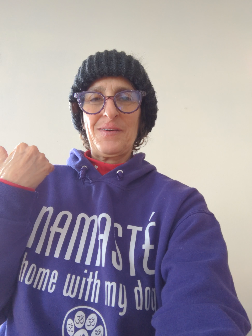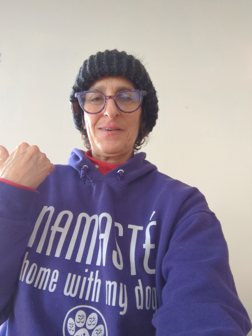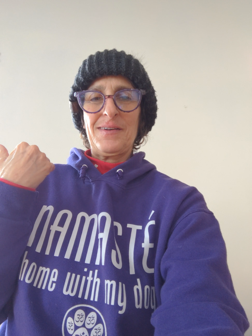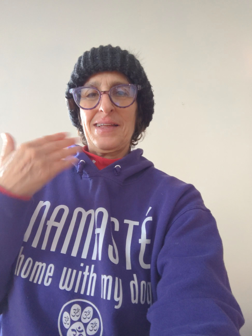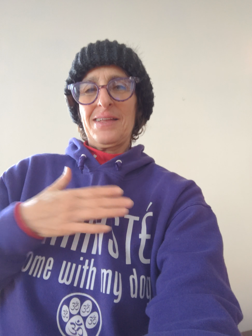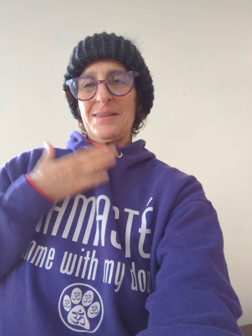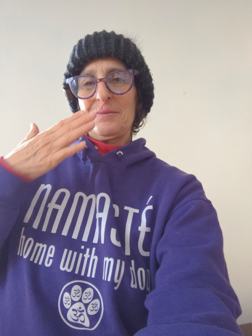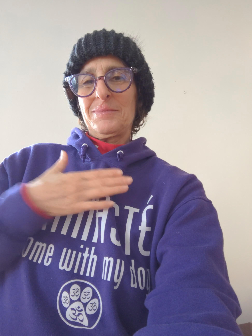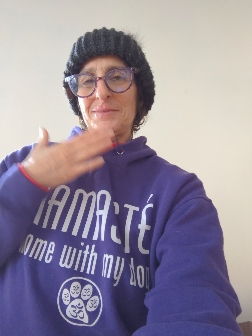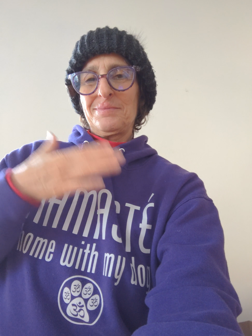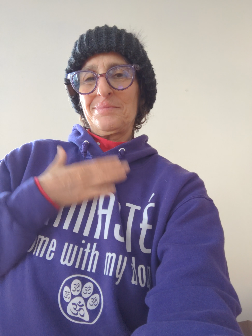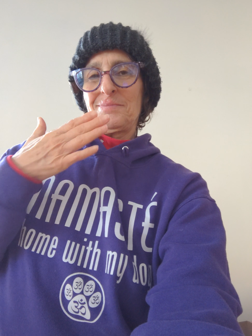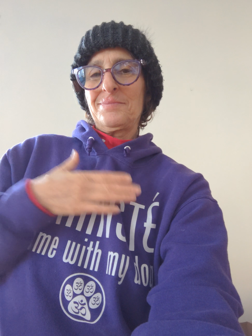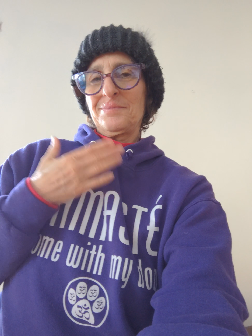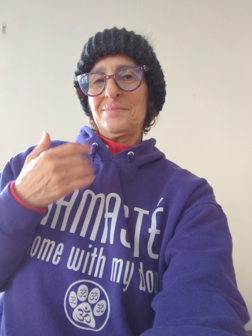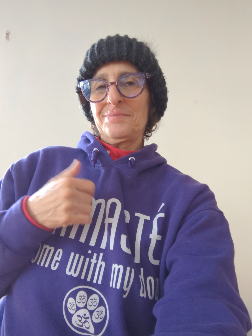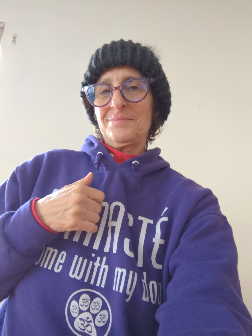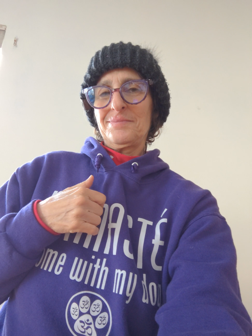happy